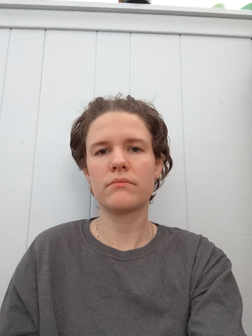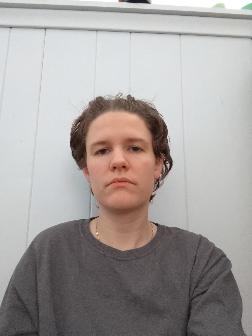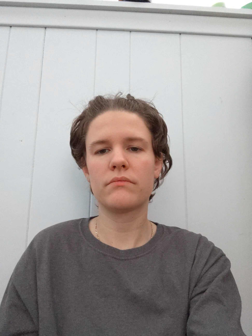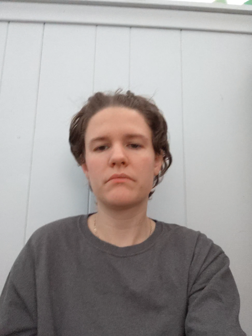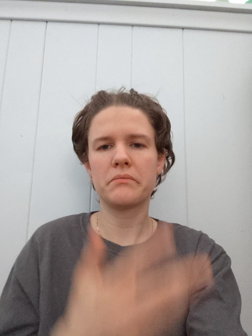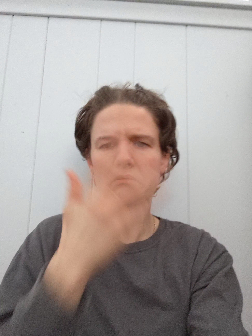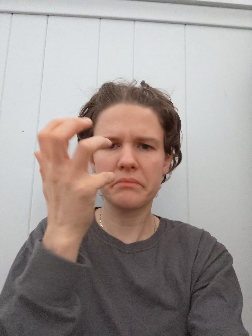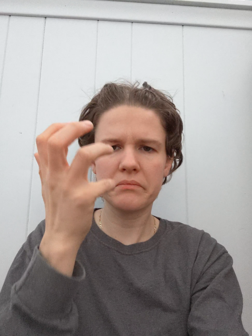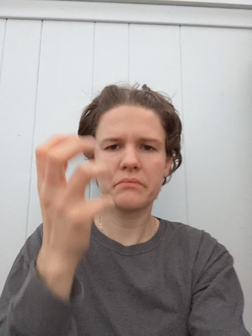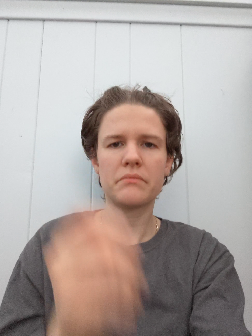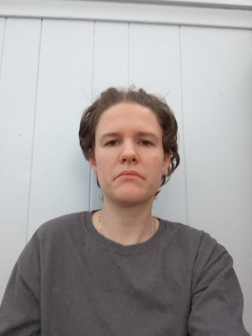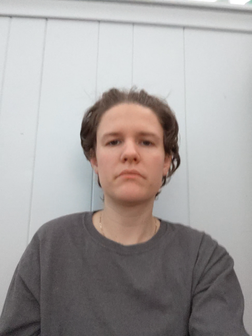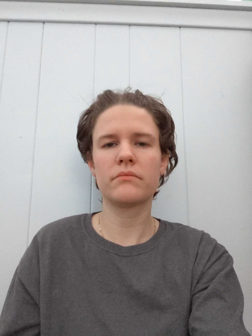mad